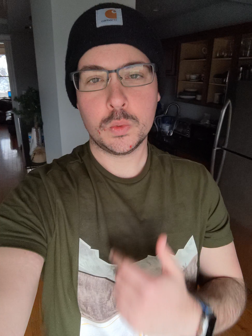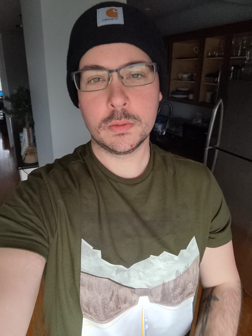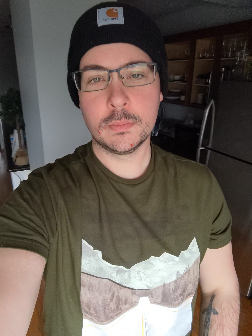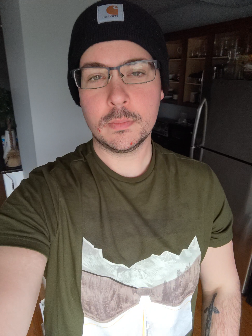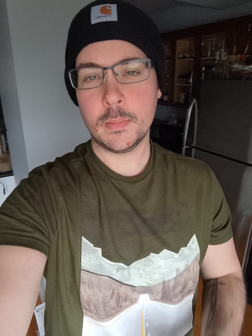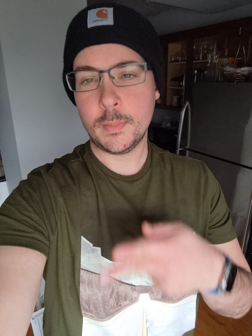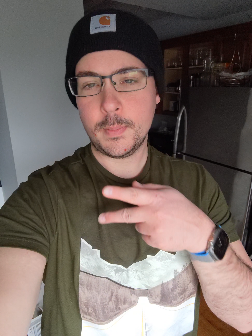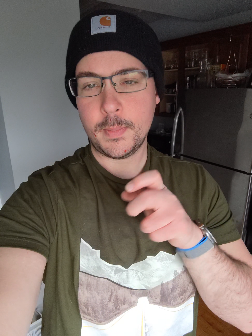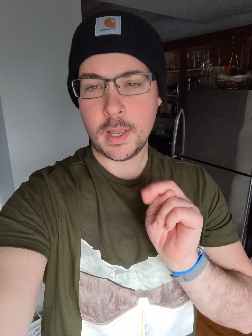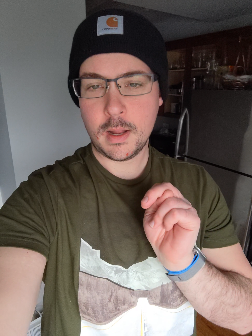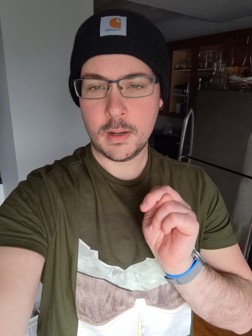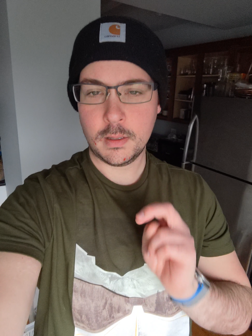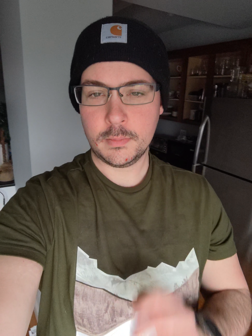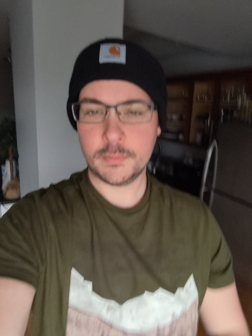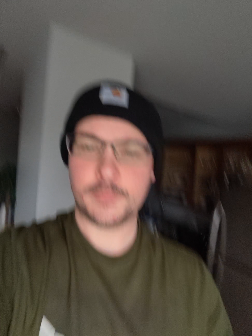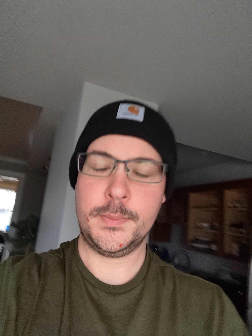pen